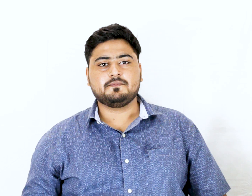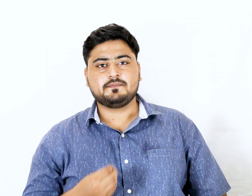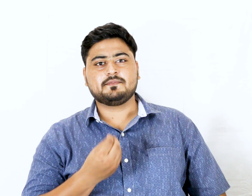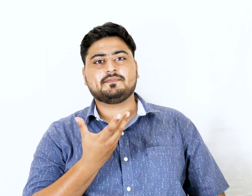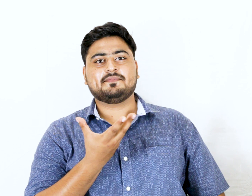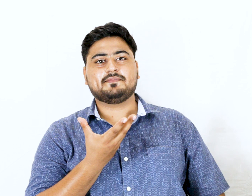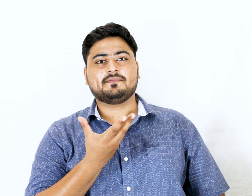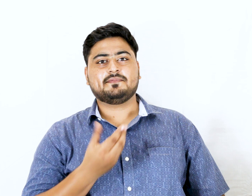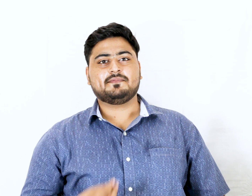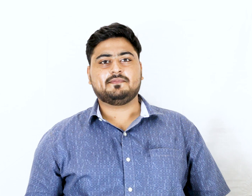glad